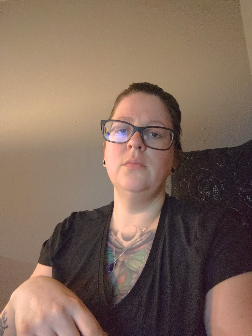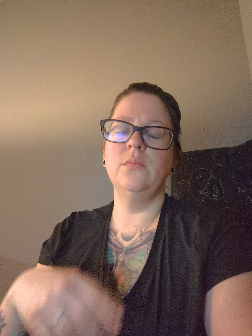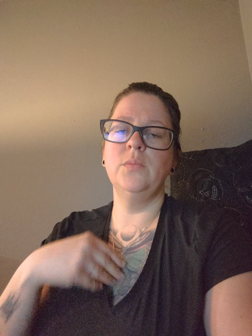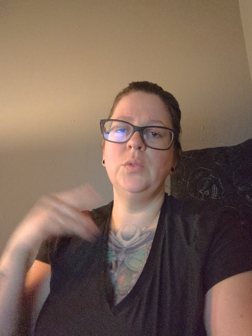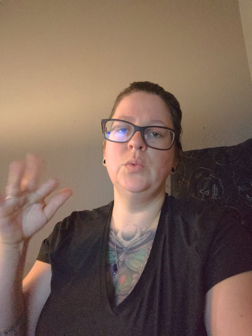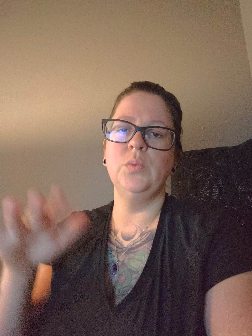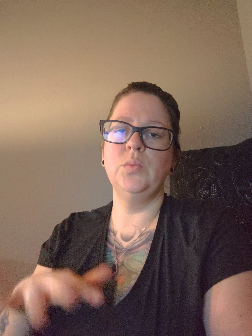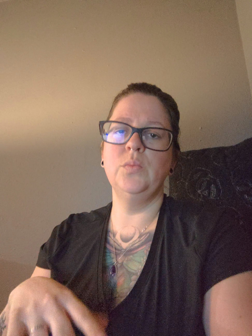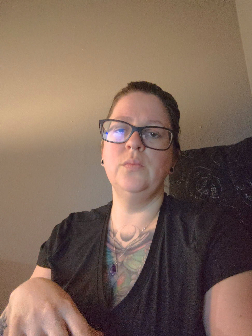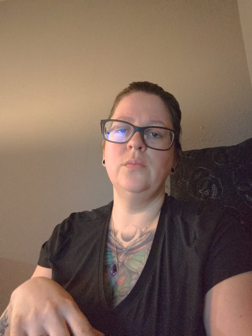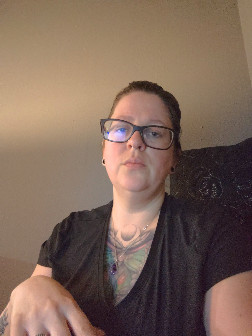snow